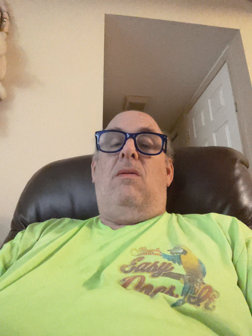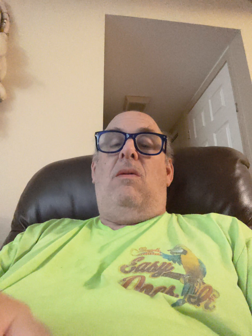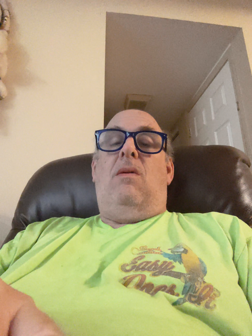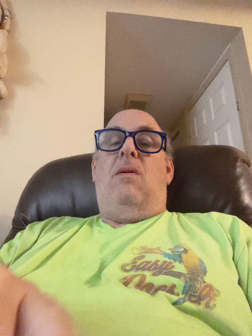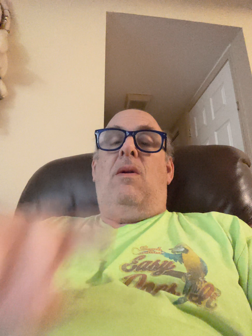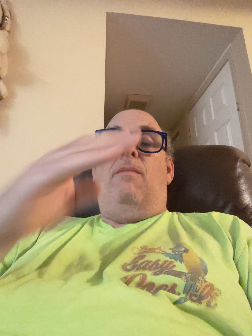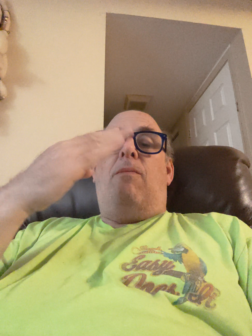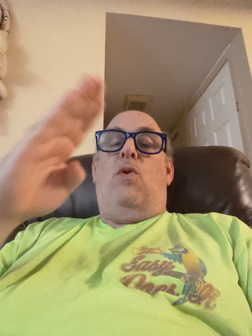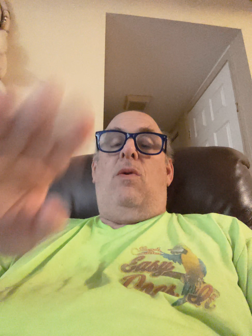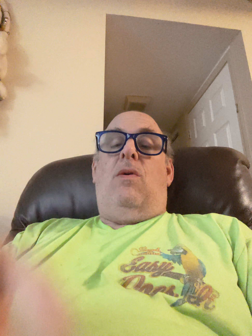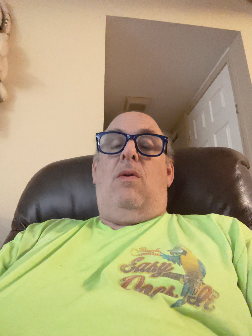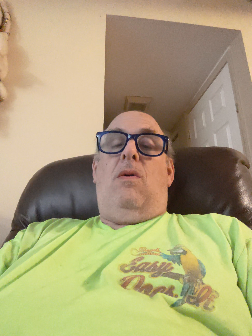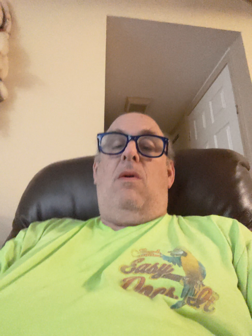blue